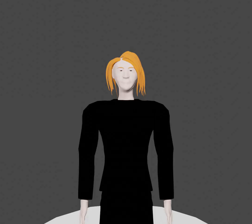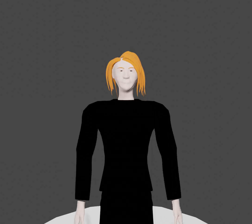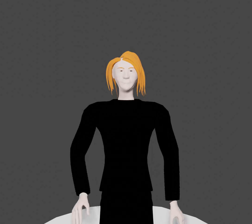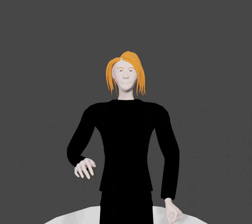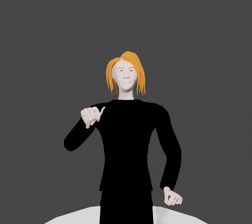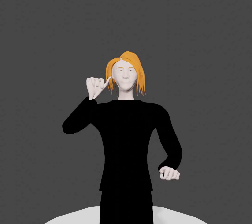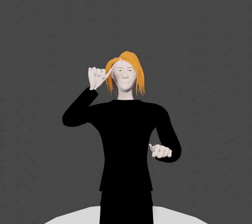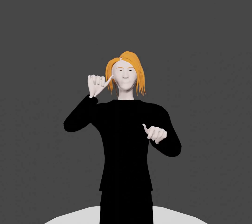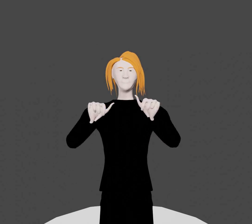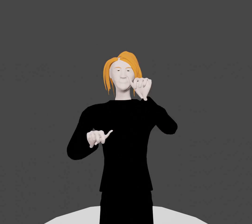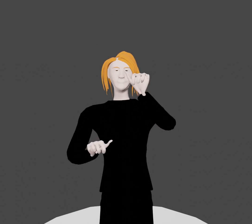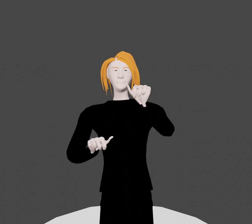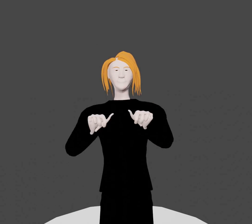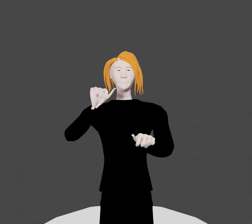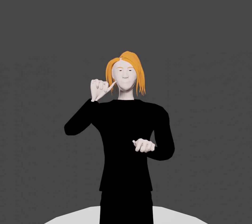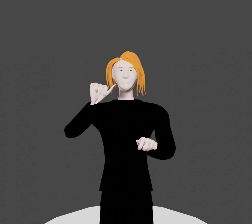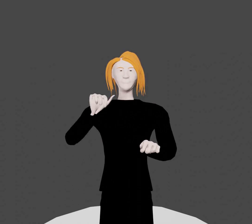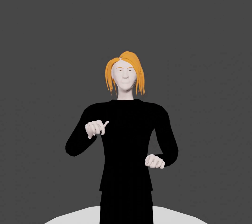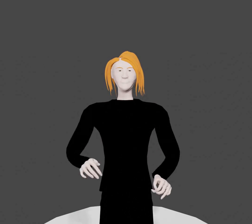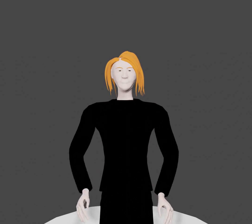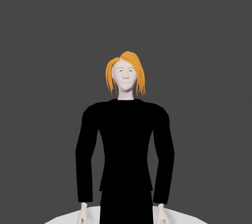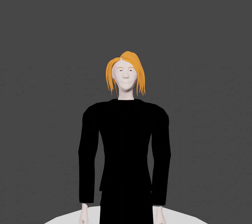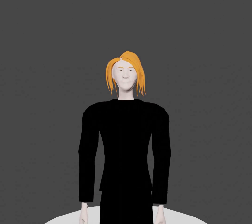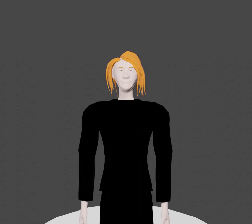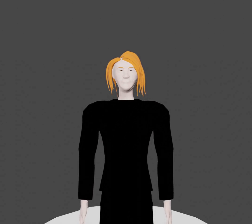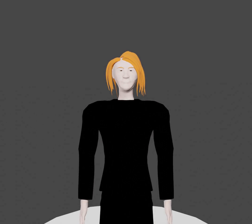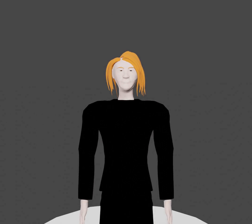Assess